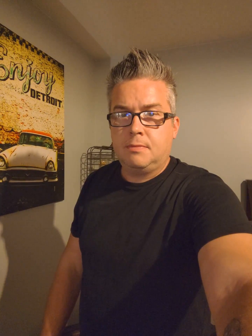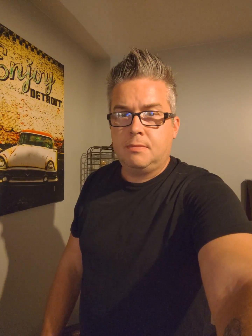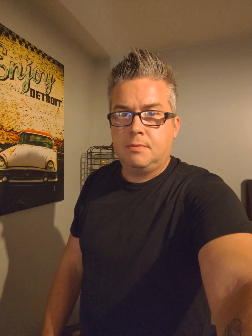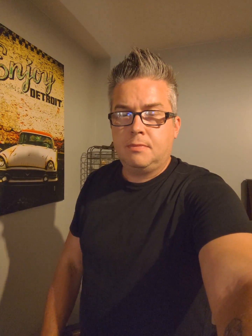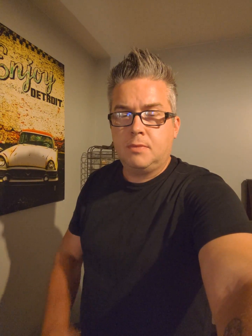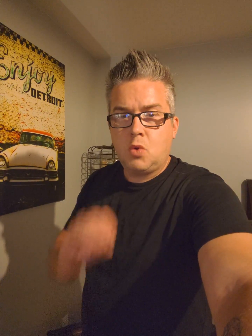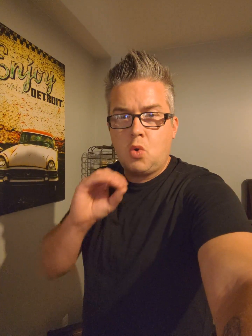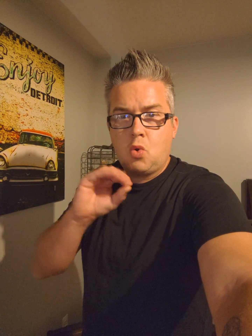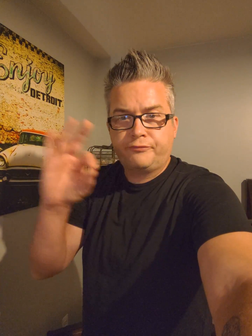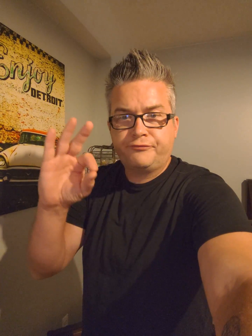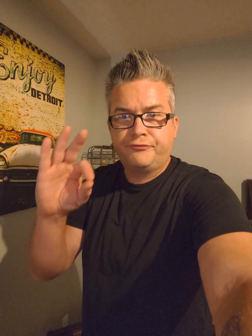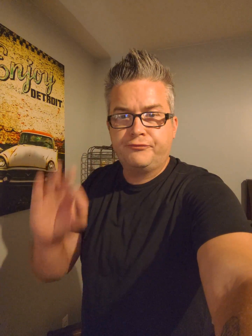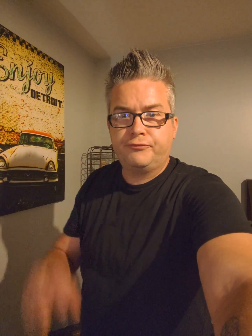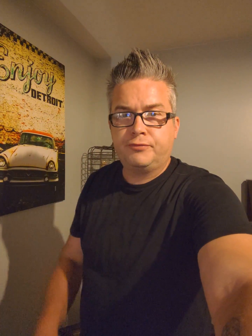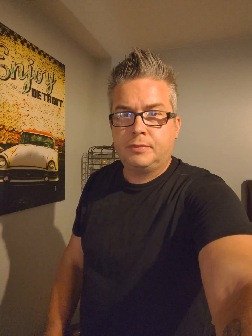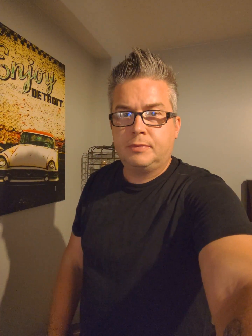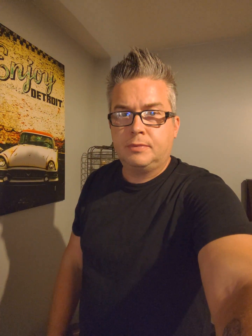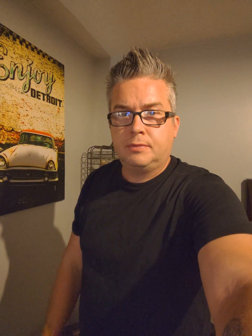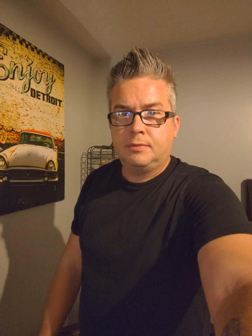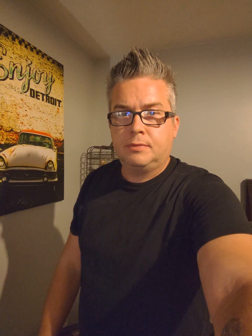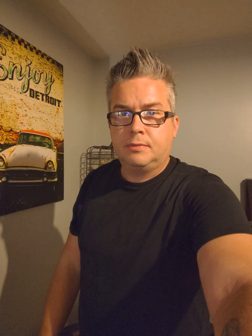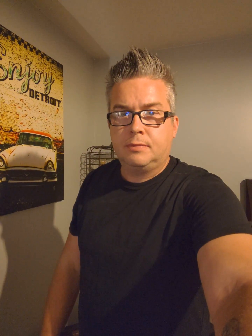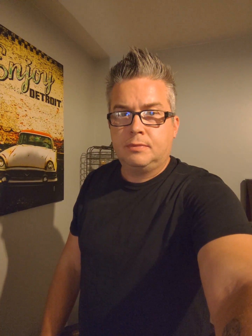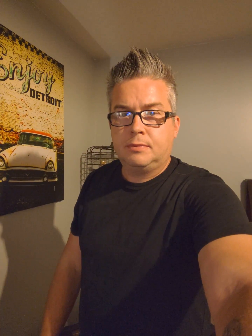off